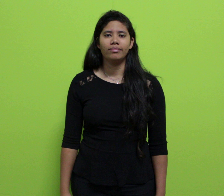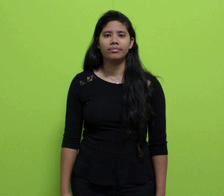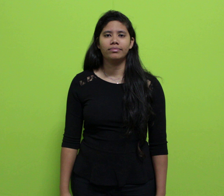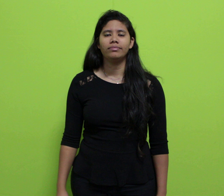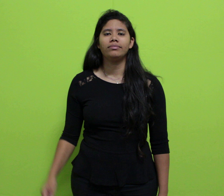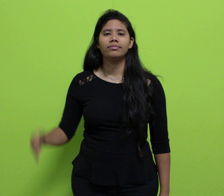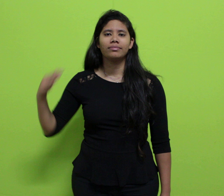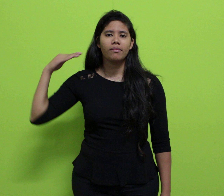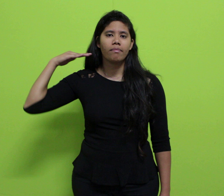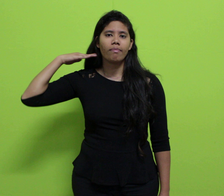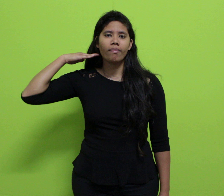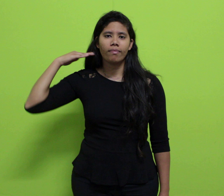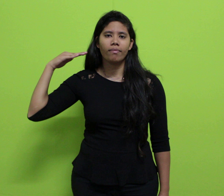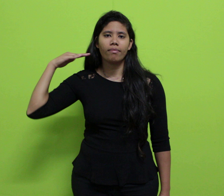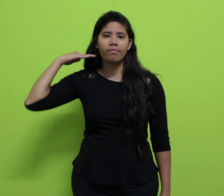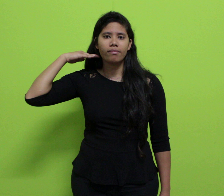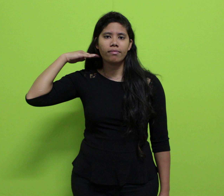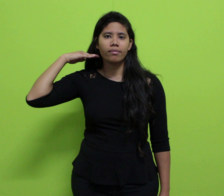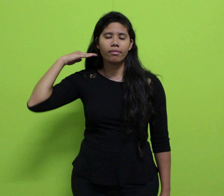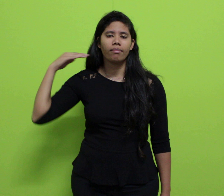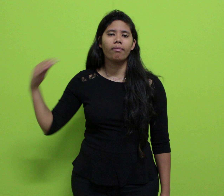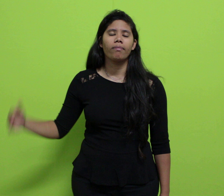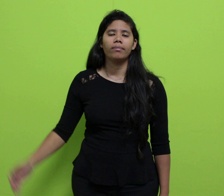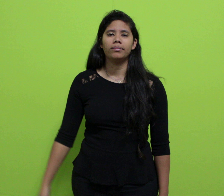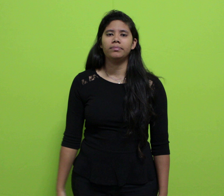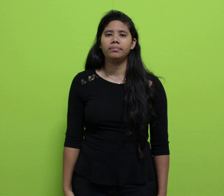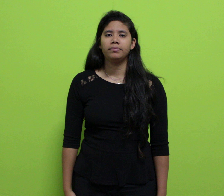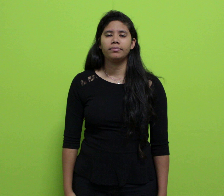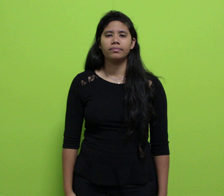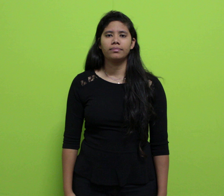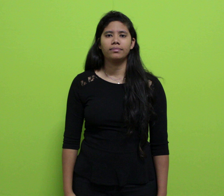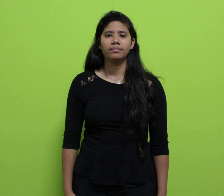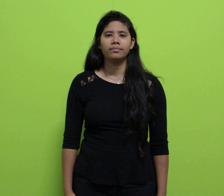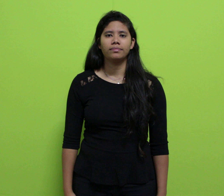banco